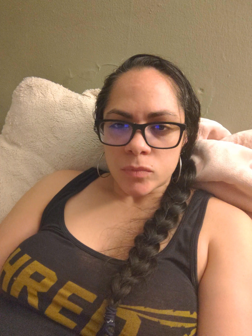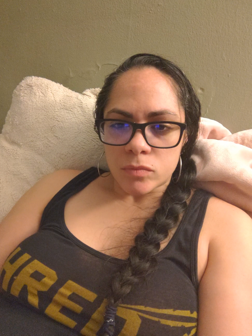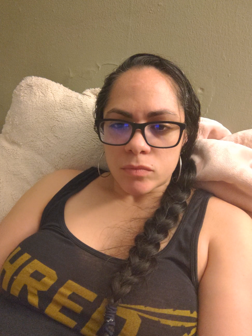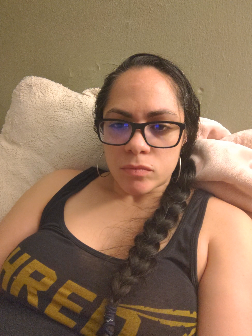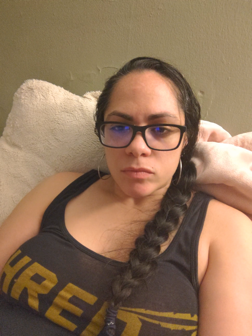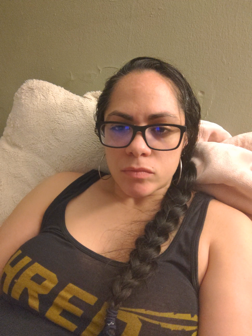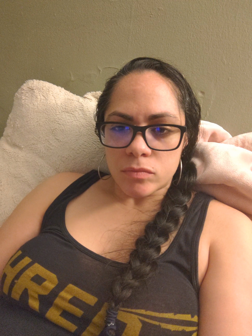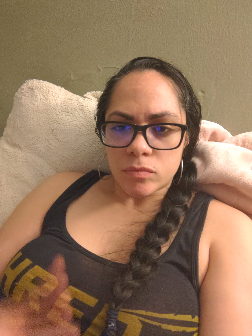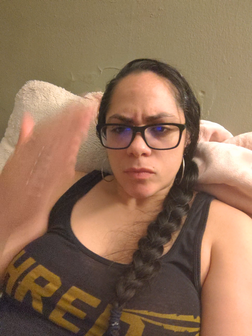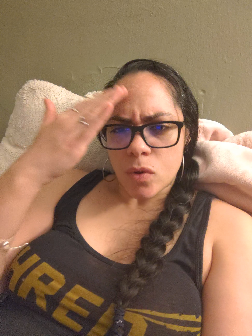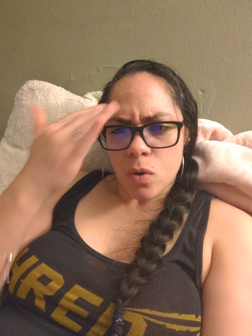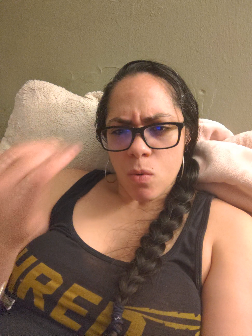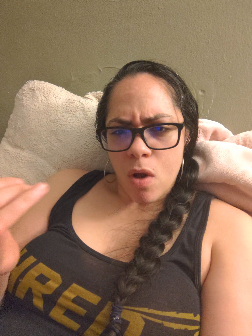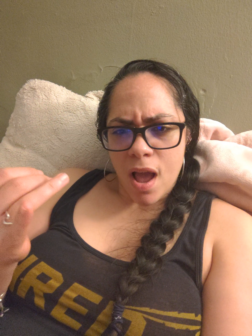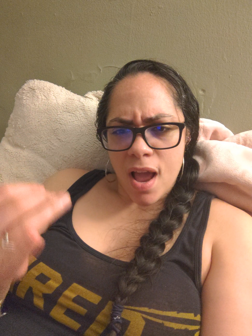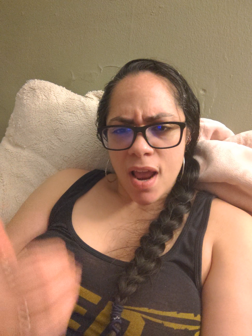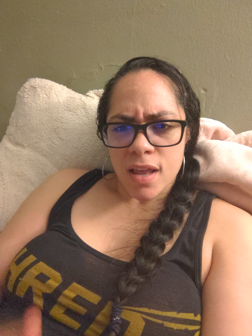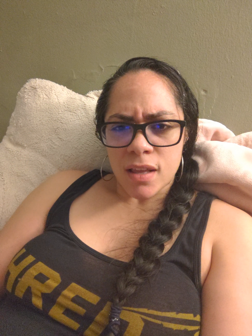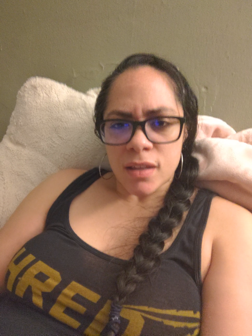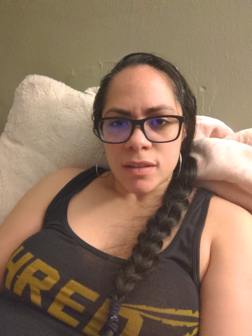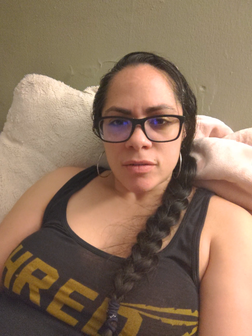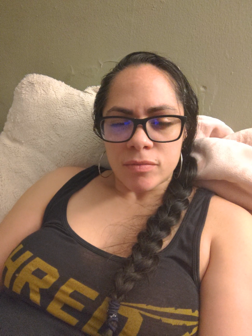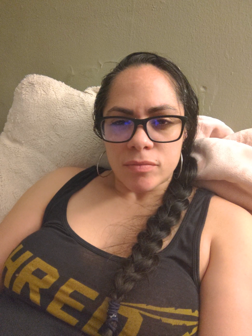why